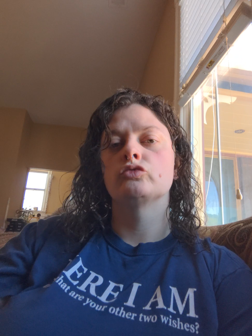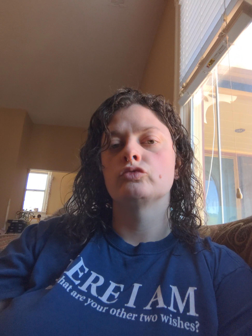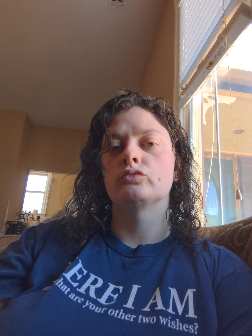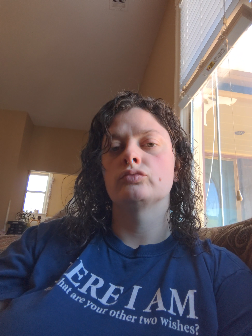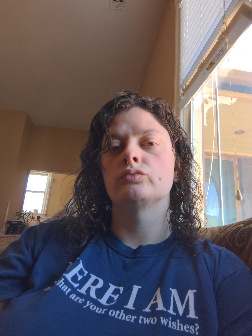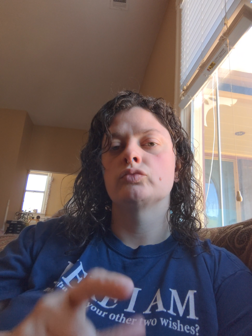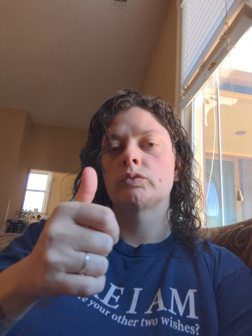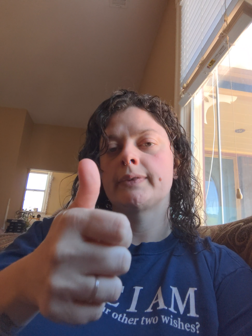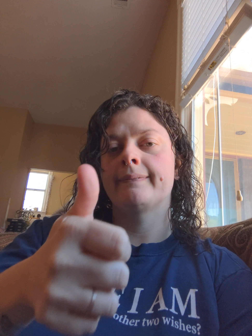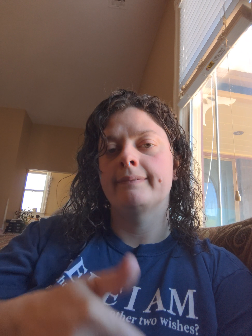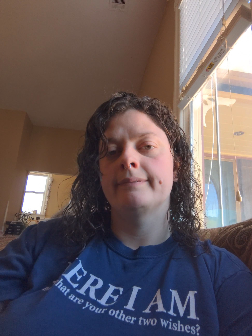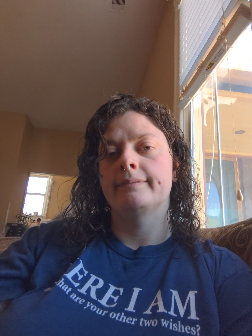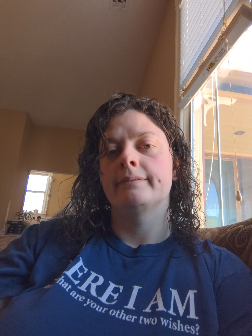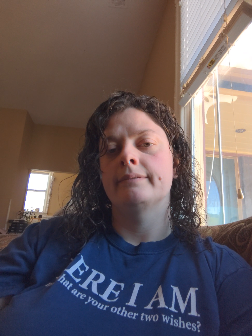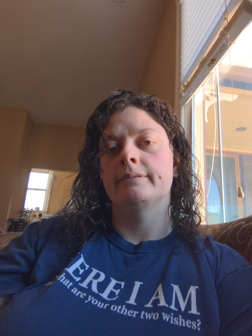yourself